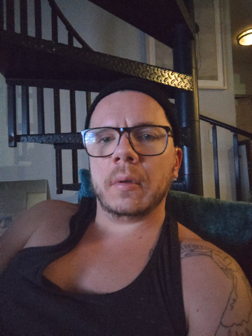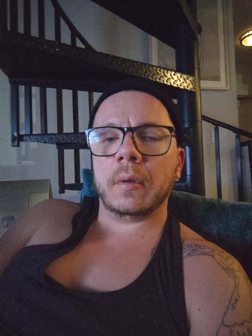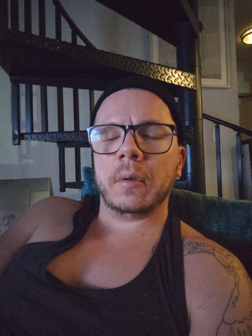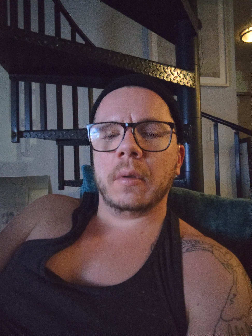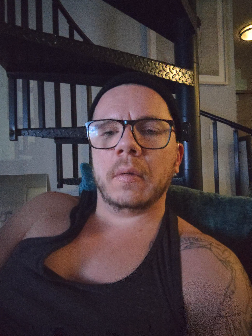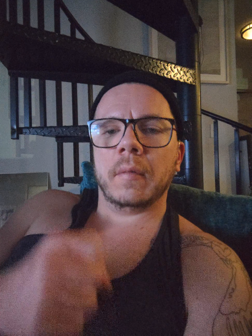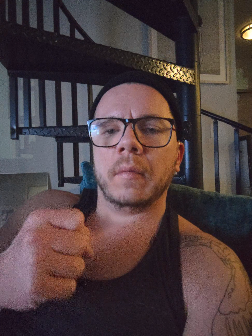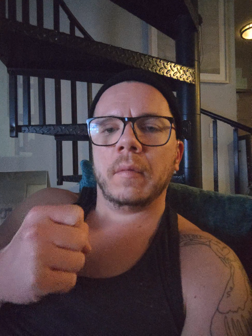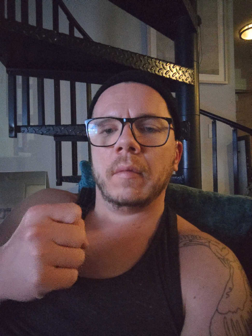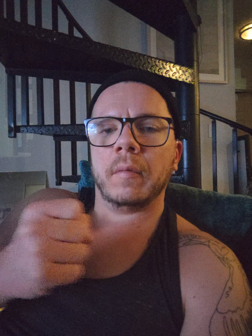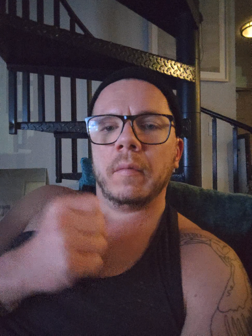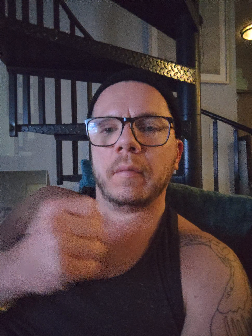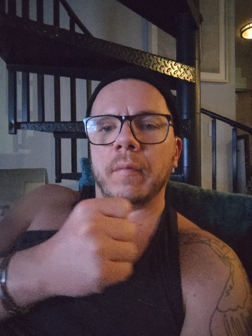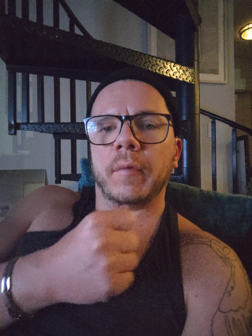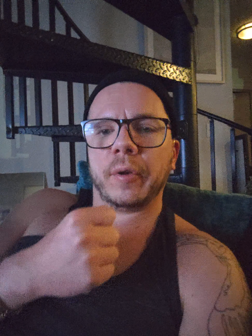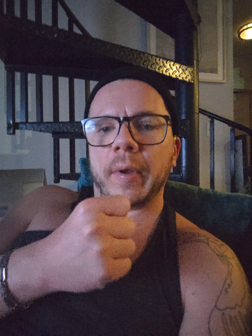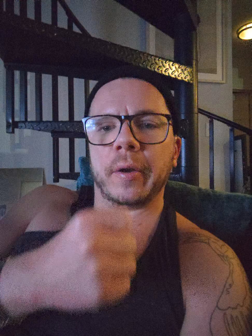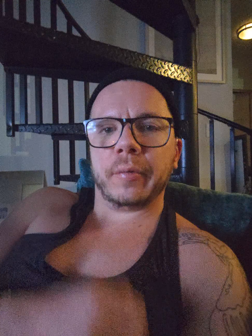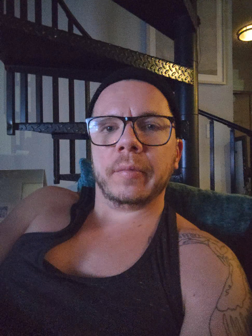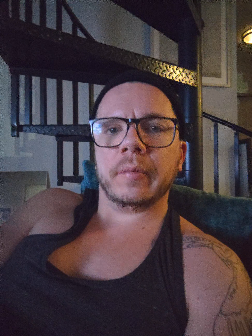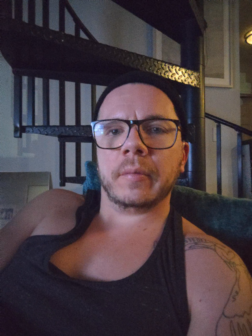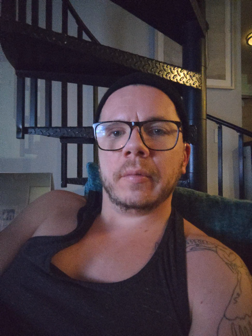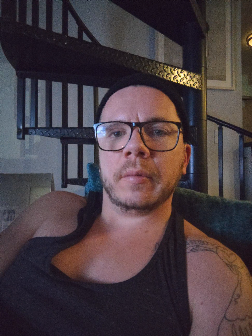refrigerator